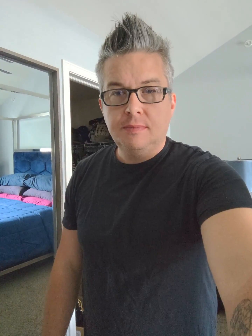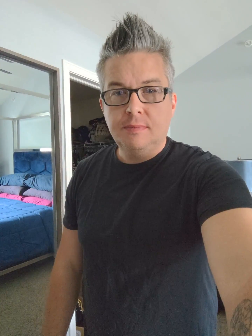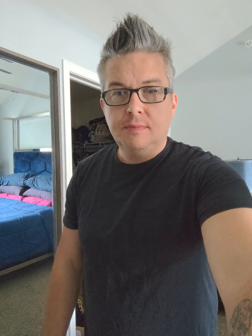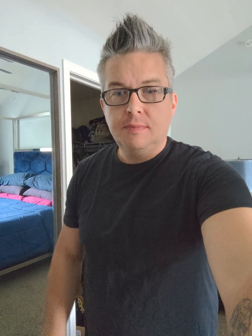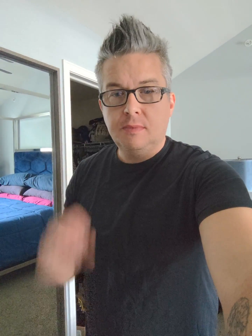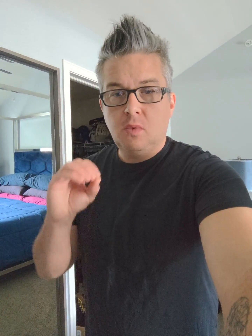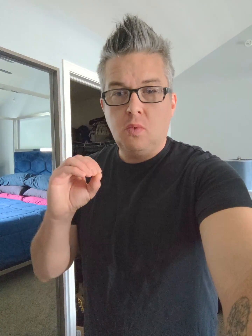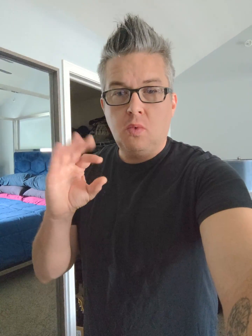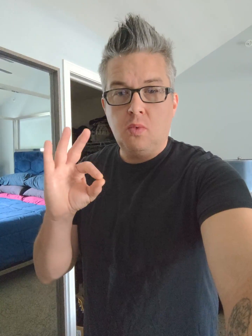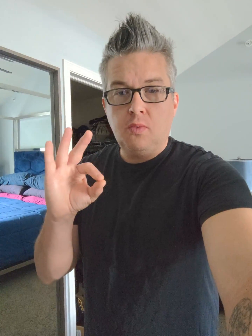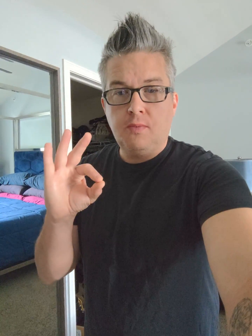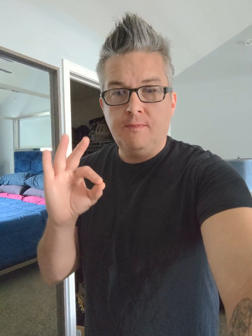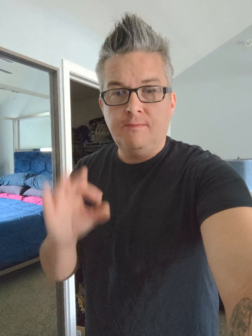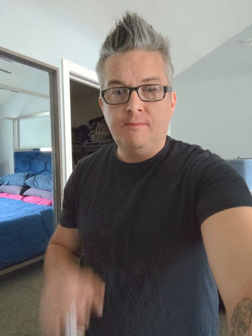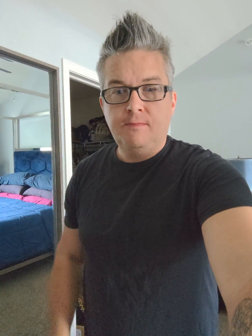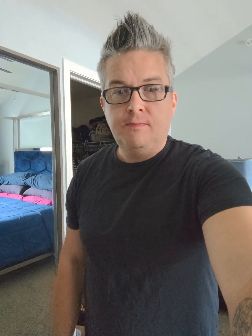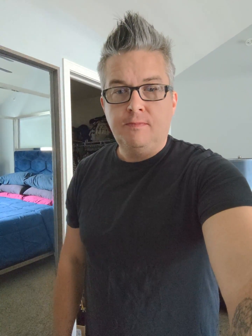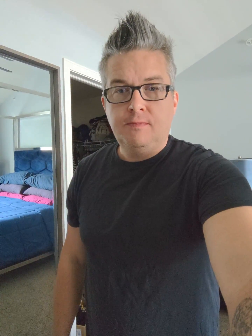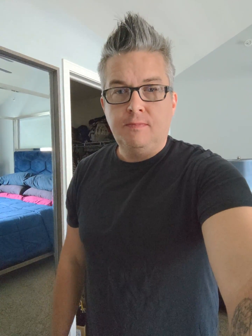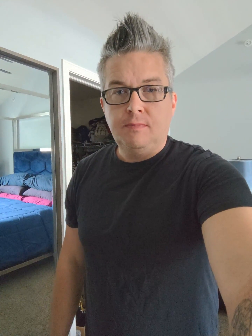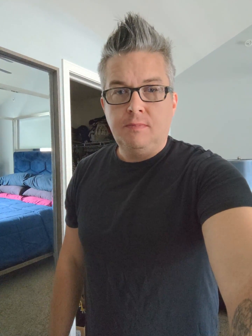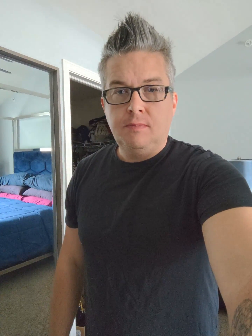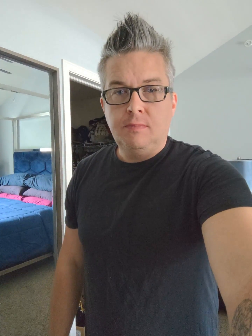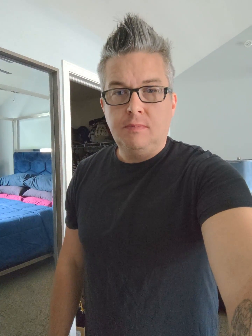of